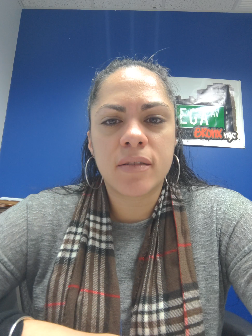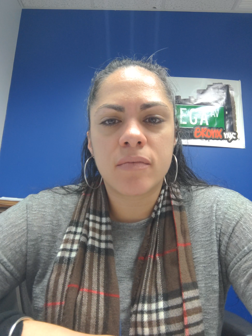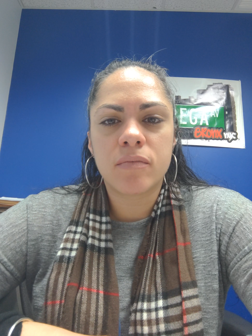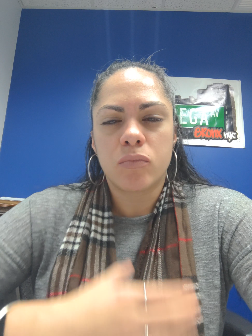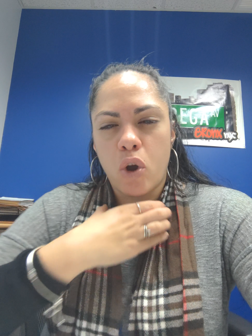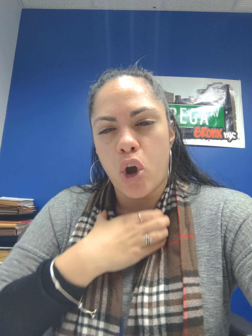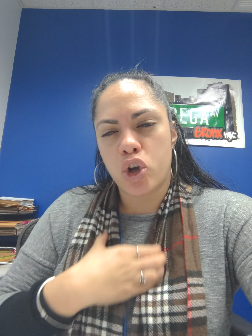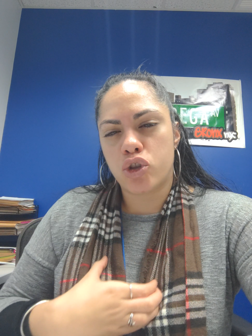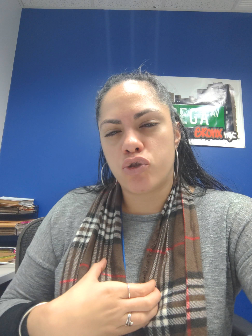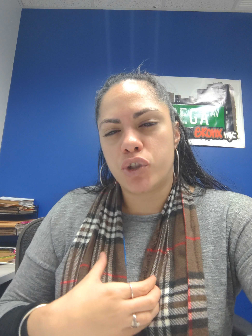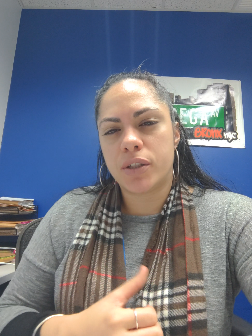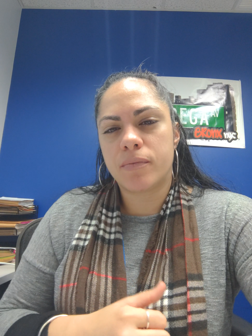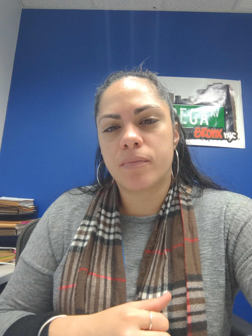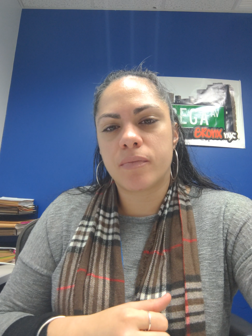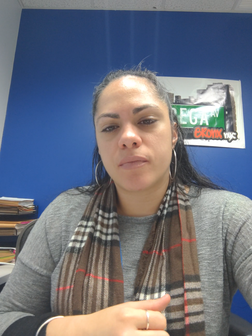hungry